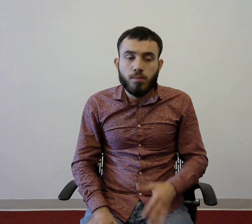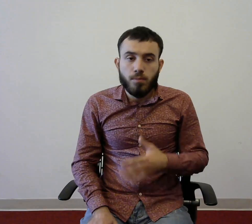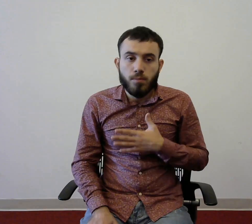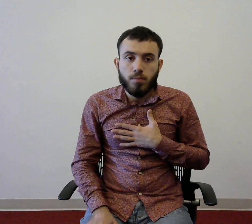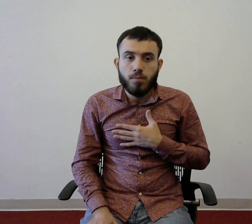mən